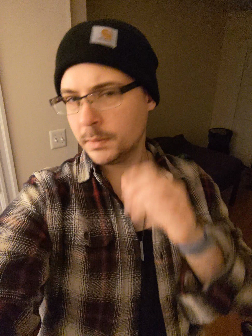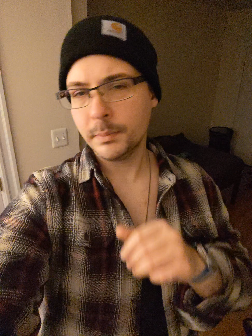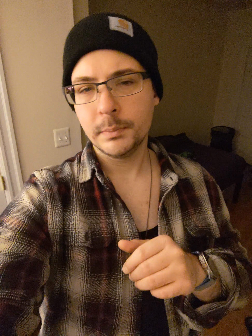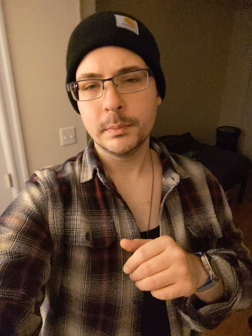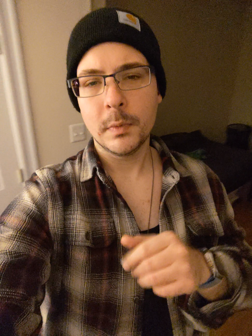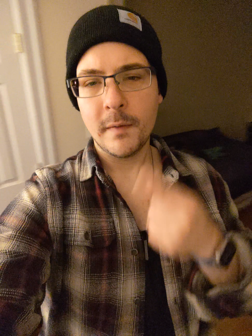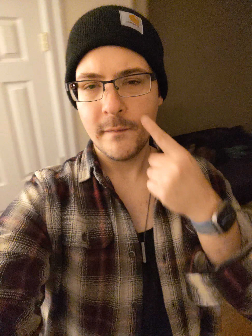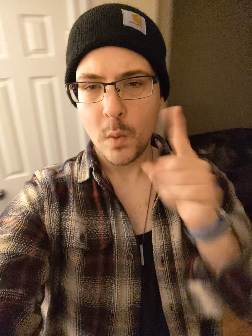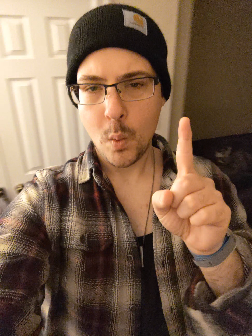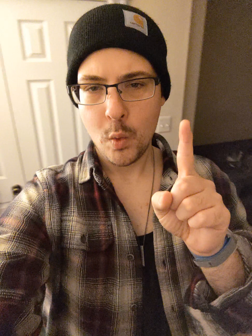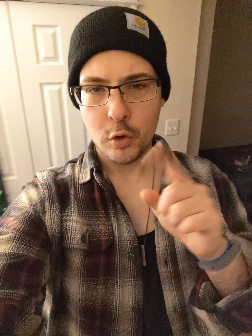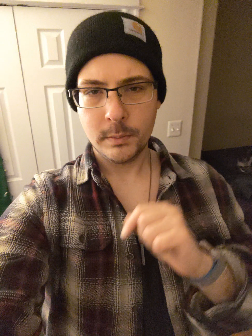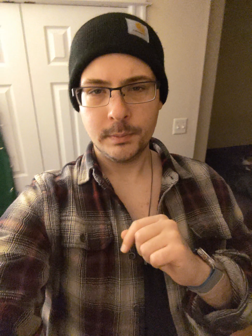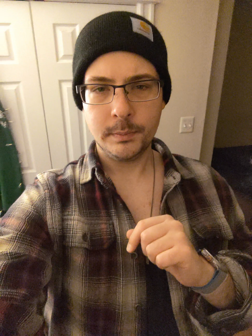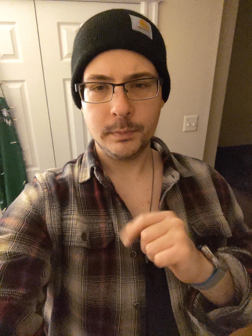for